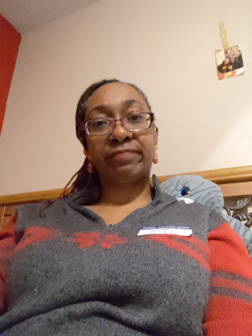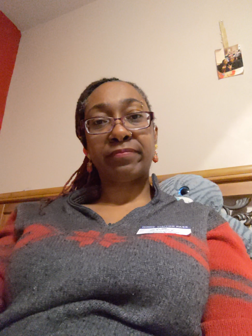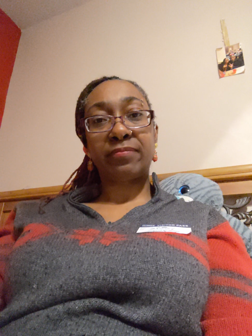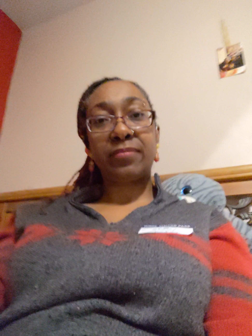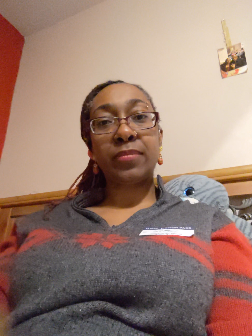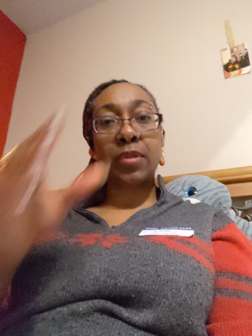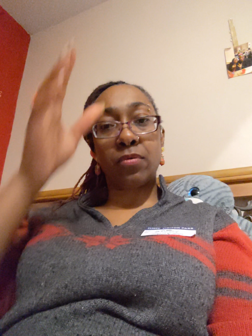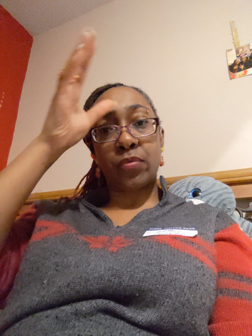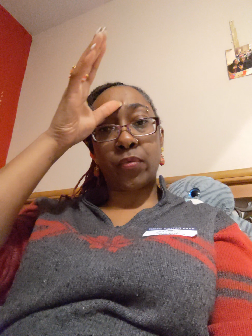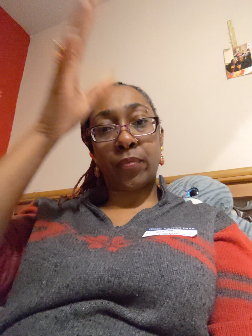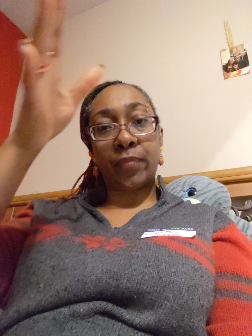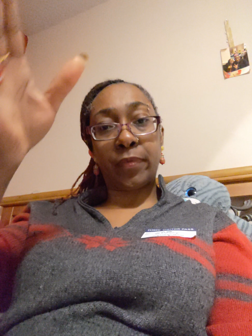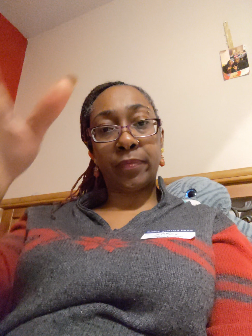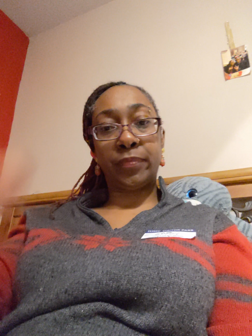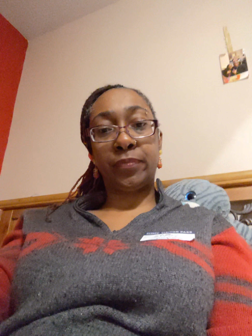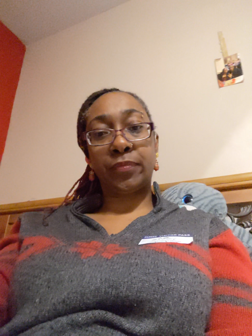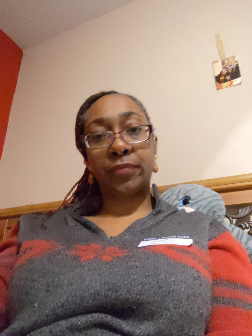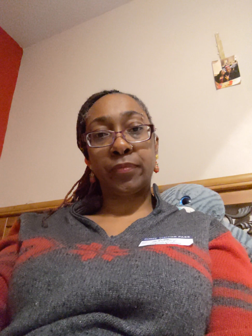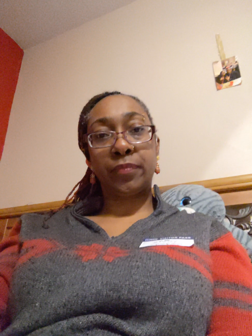grandpa